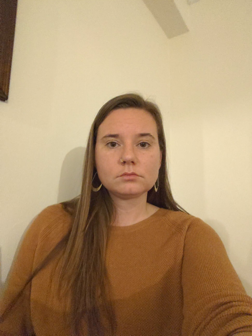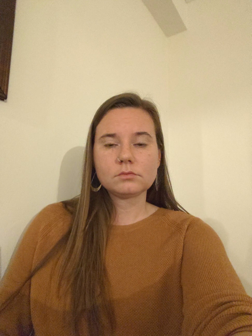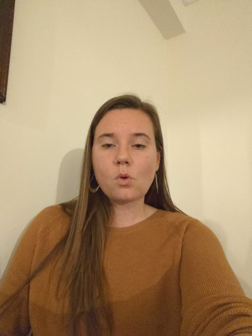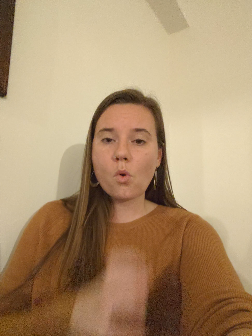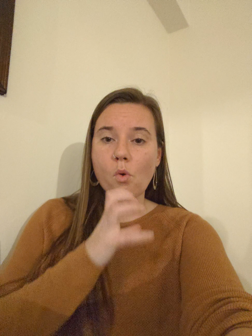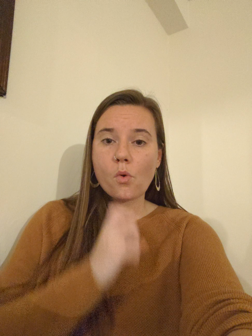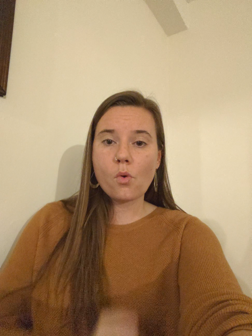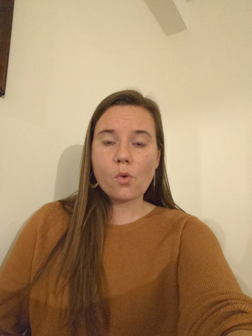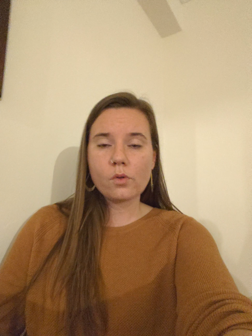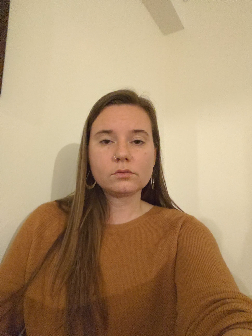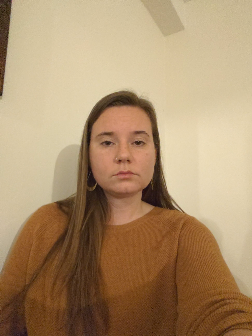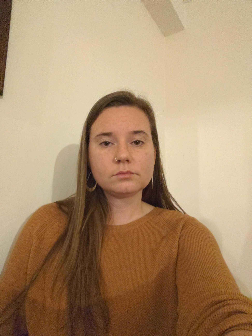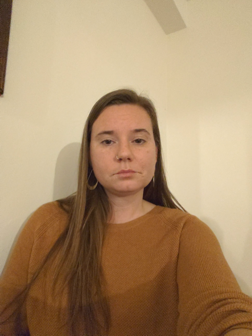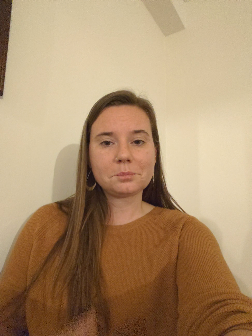old